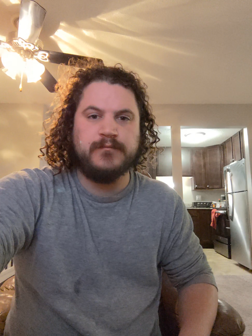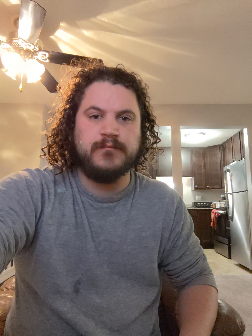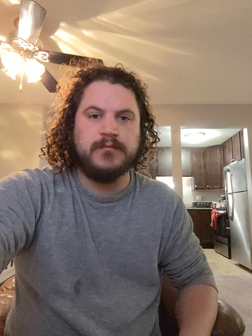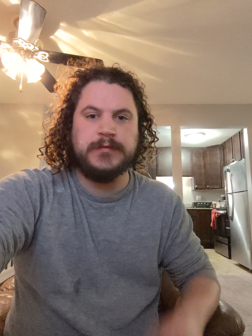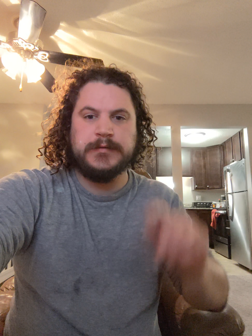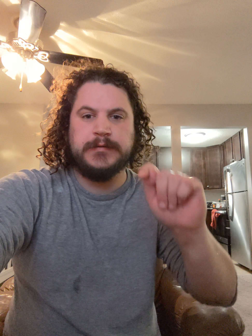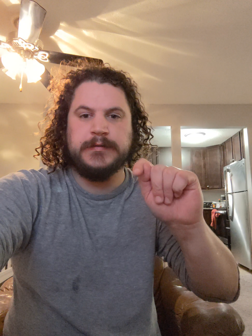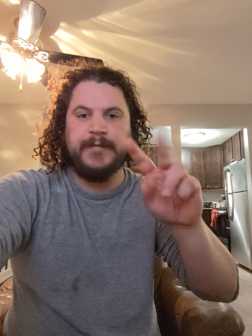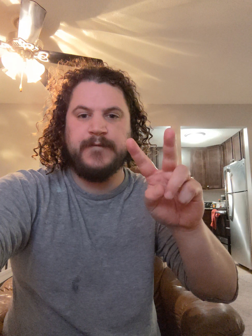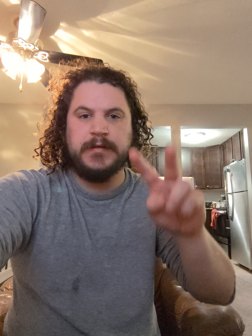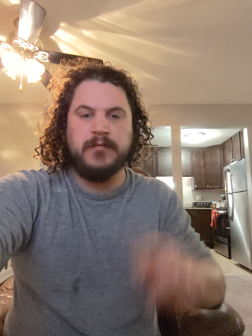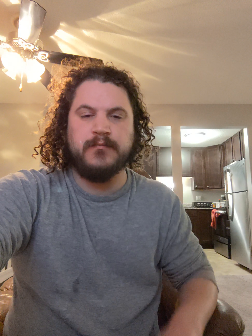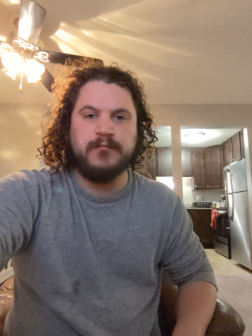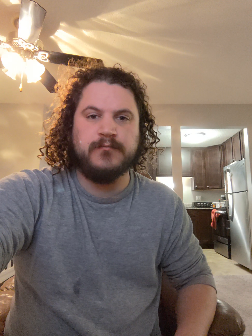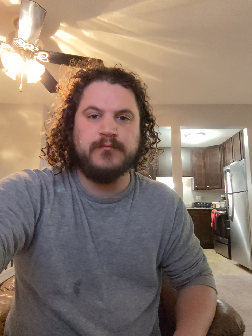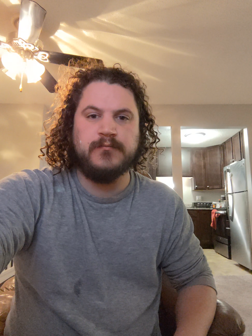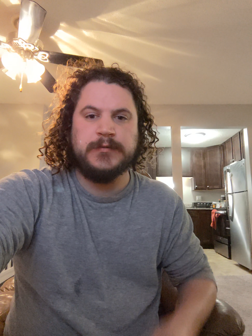TV